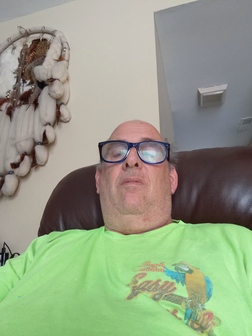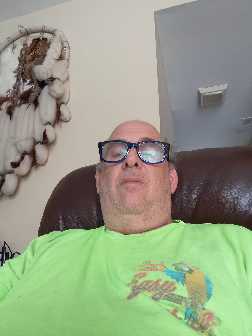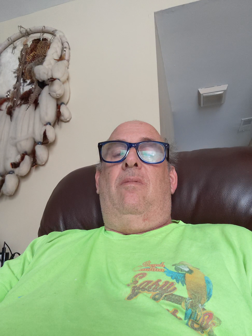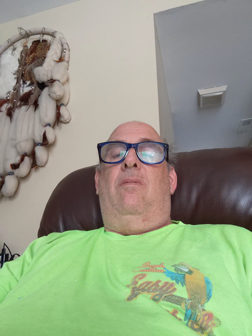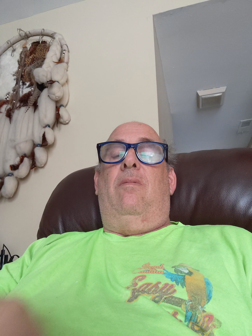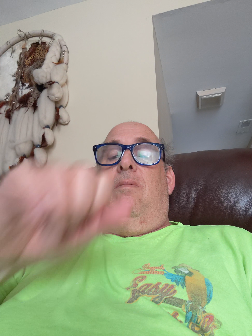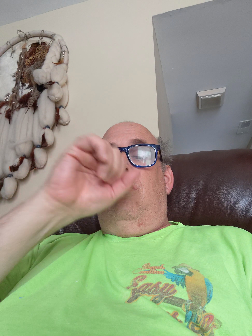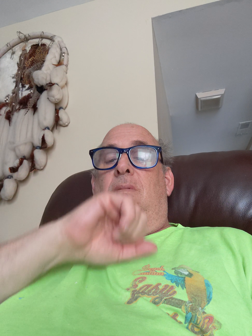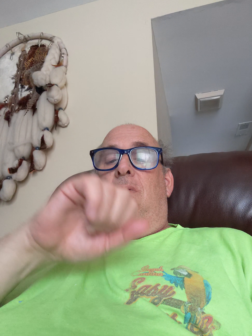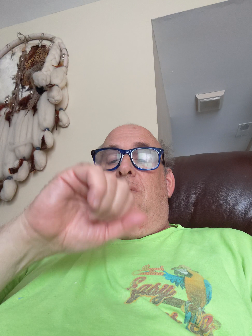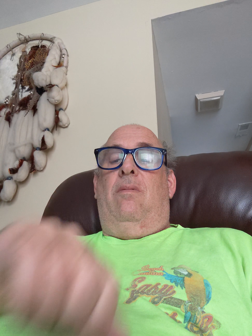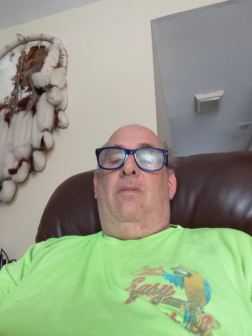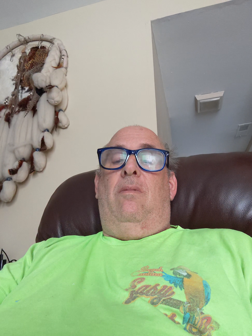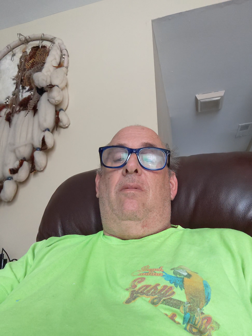ice cream